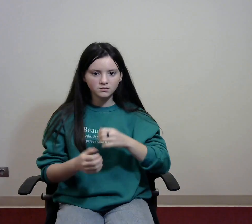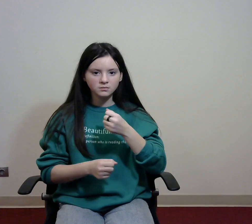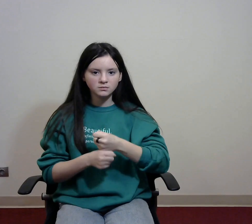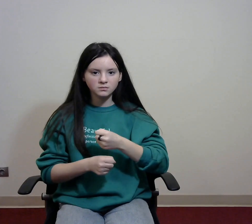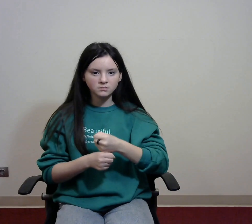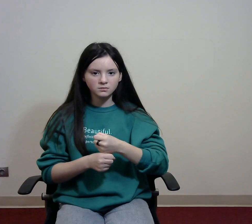etmək